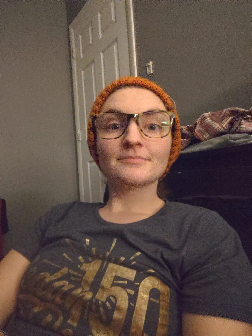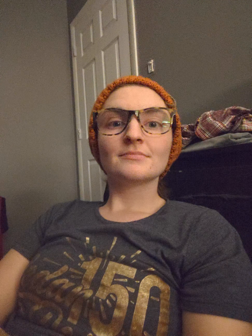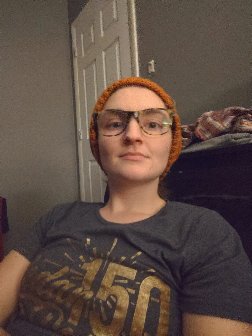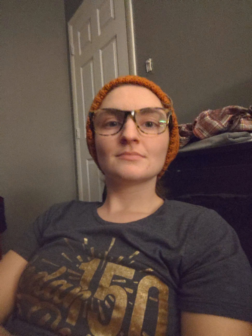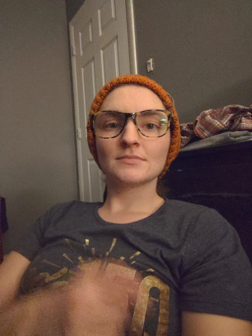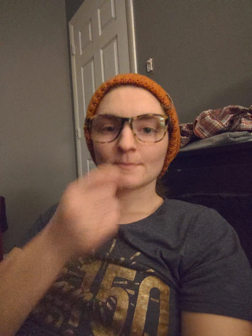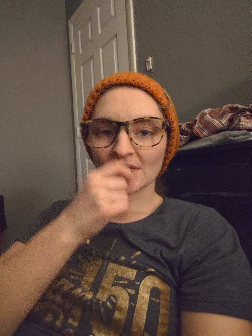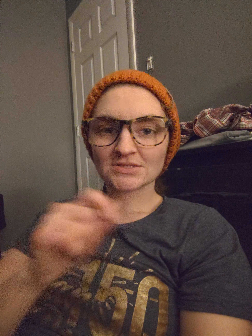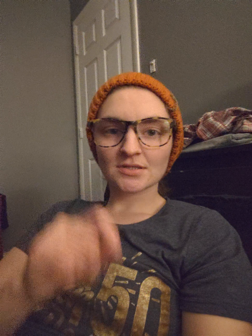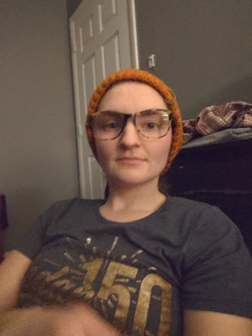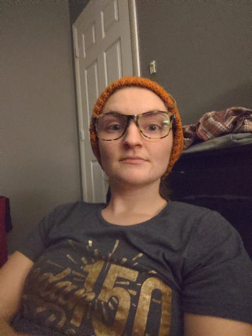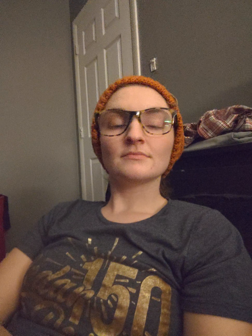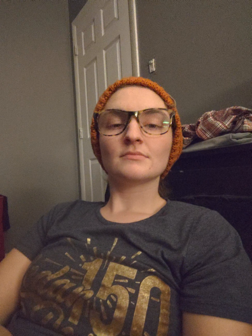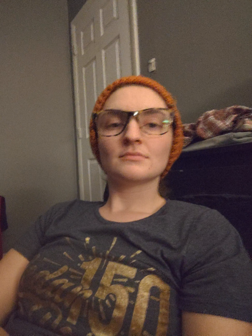pen